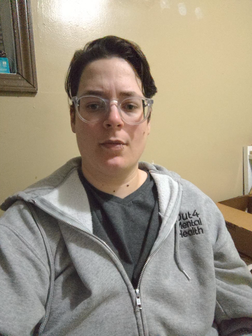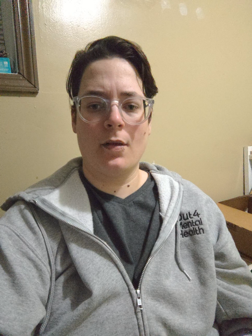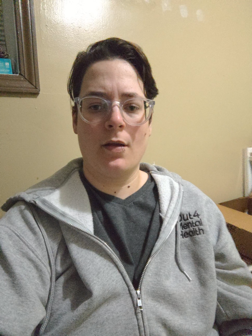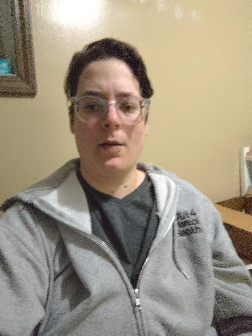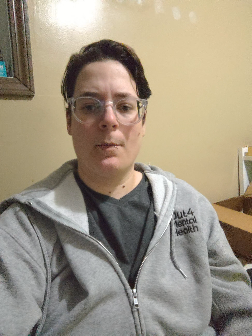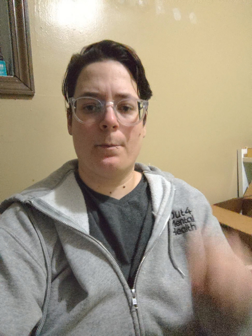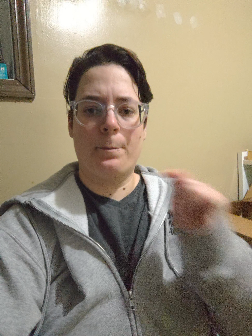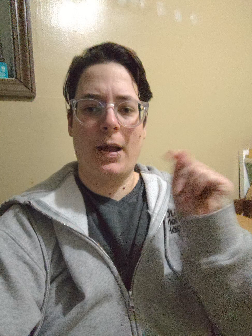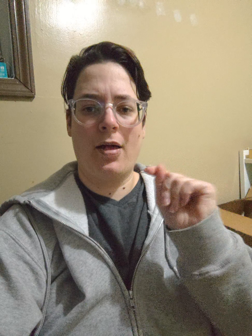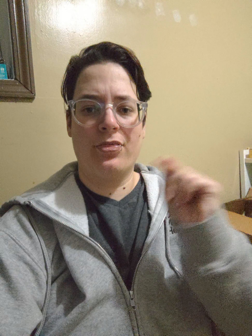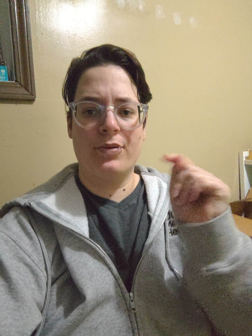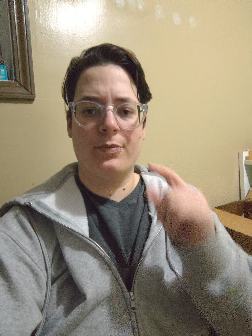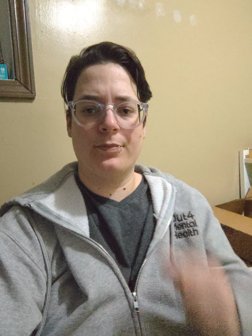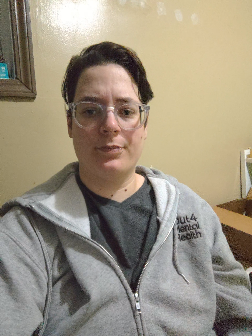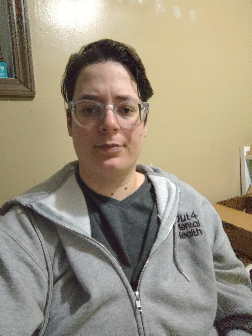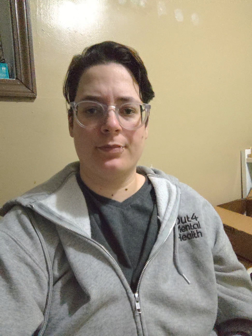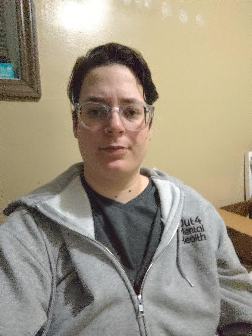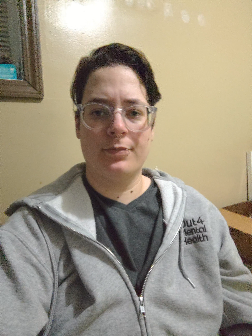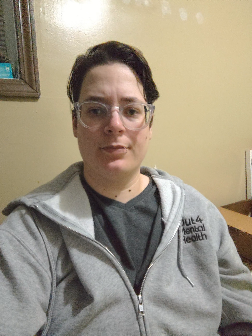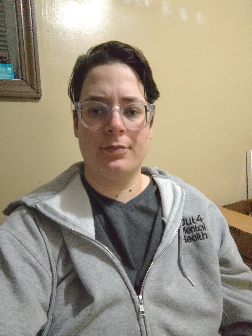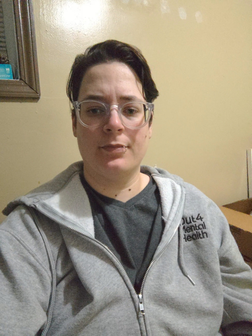potty